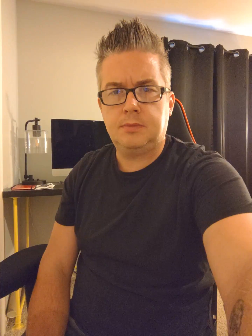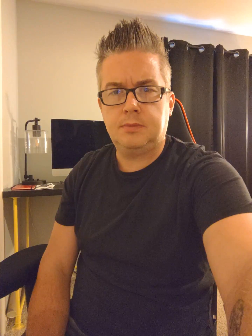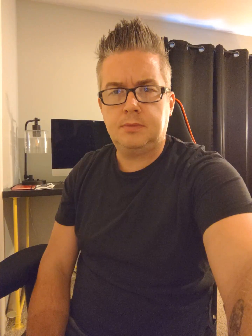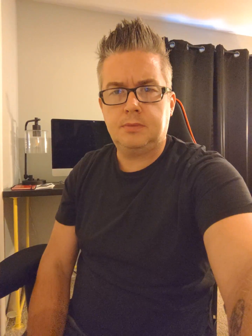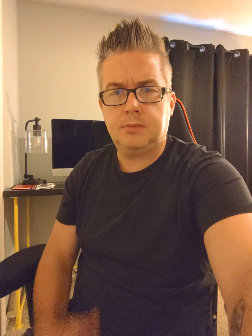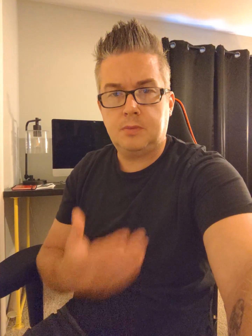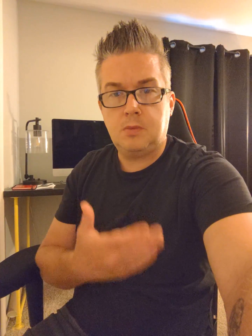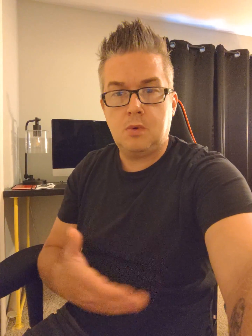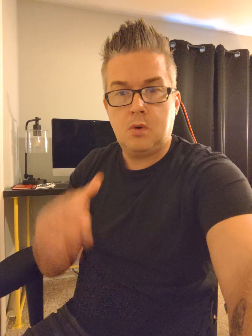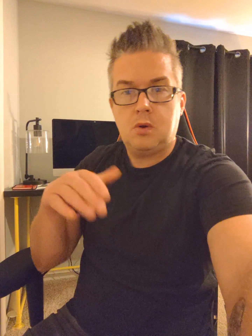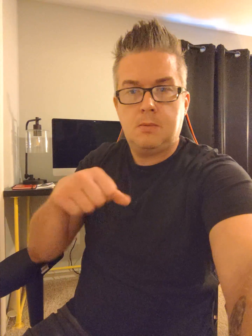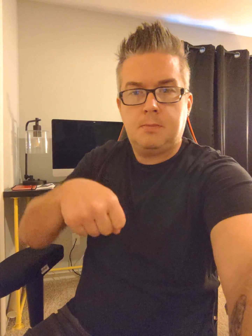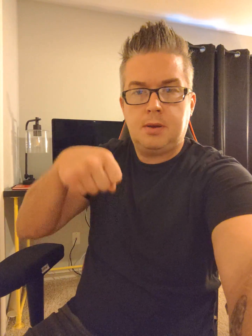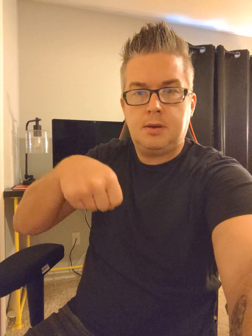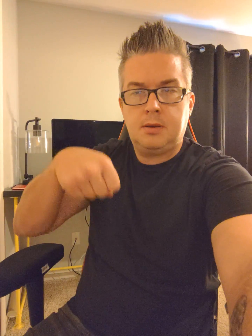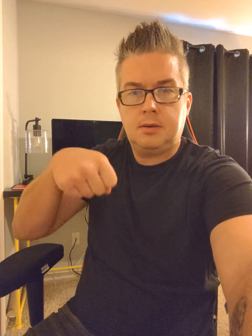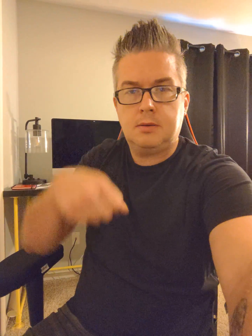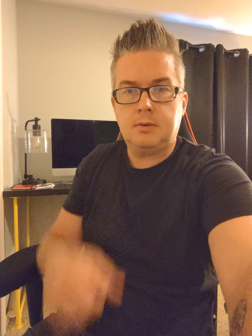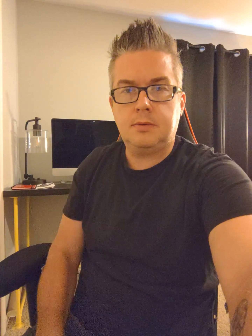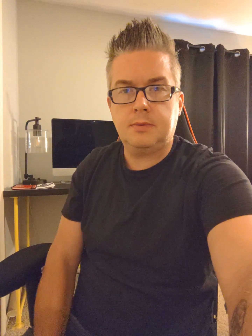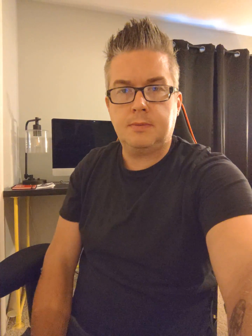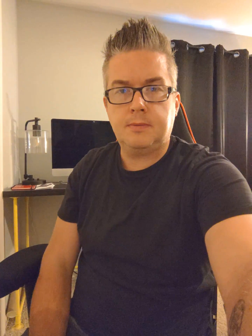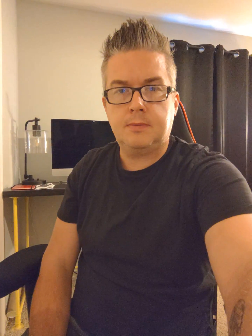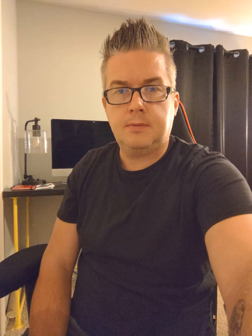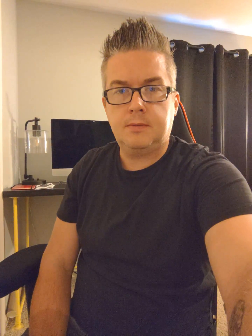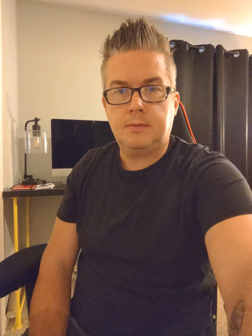basket